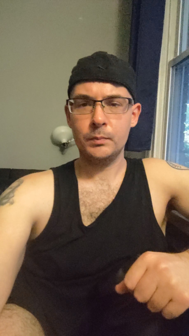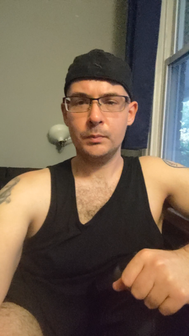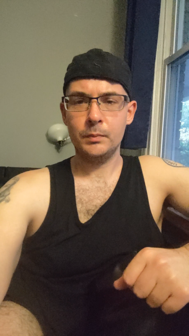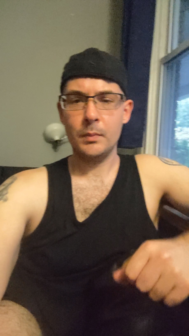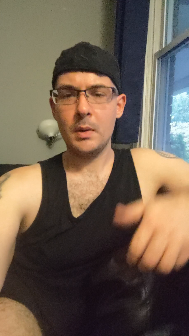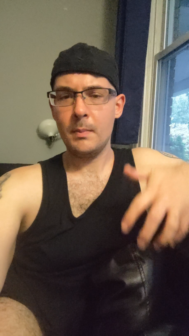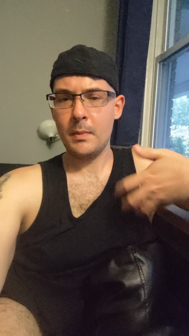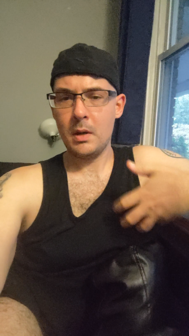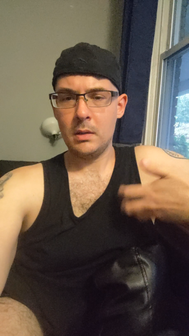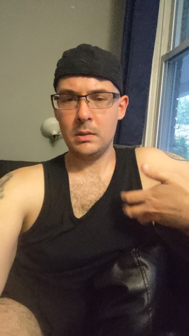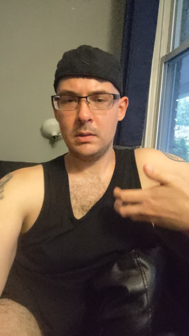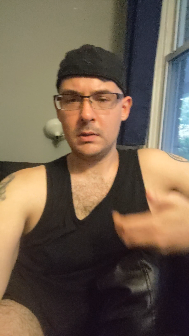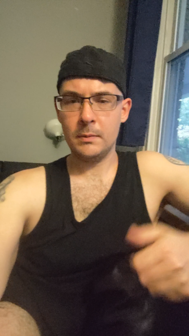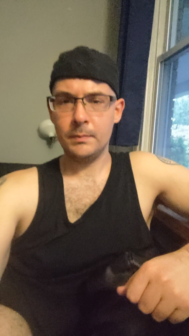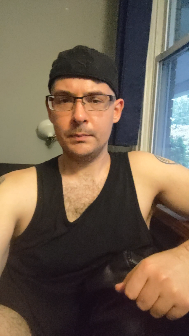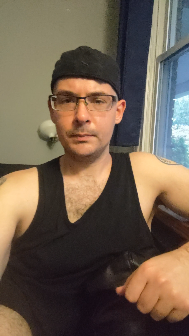monkey